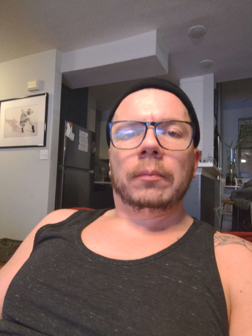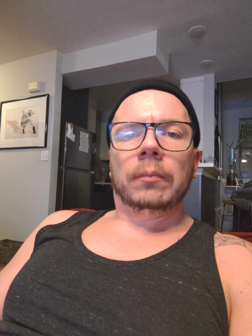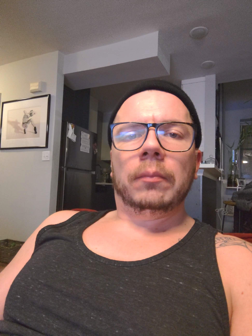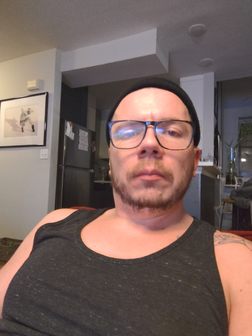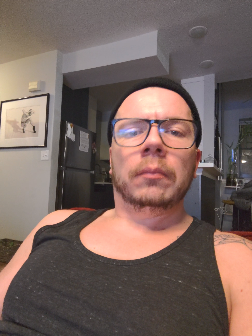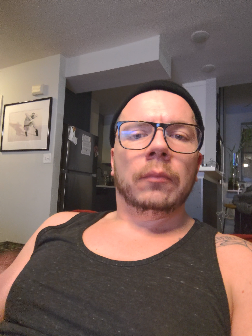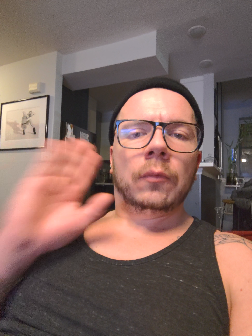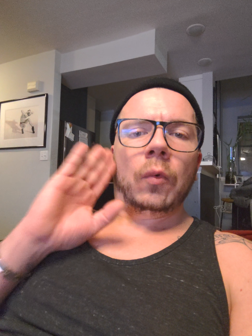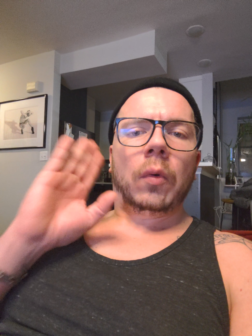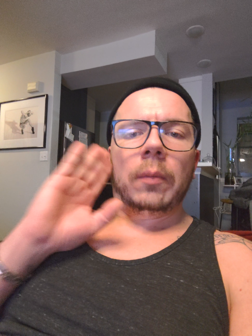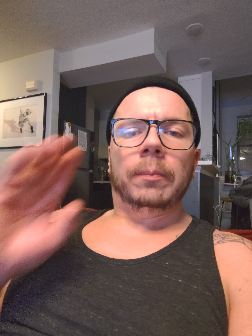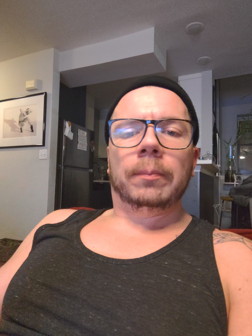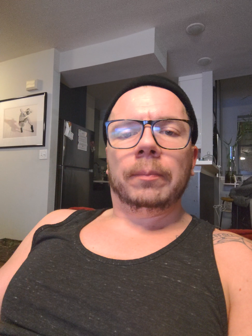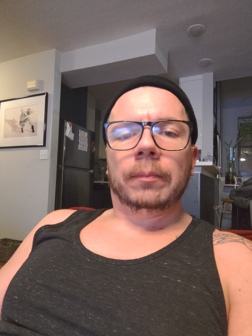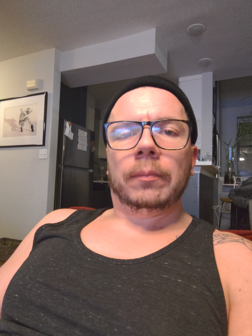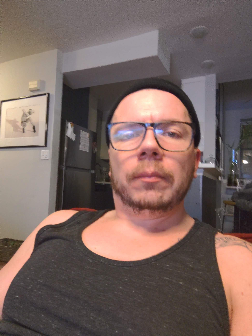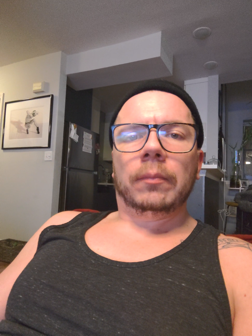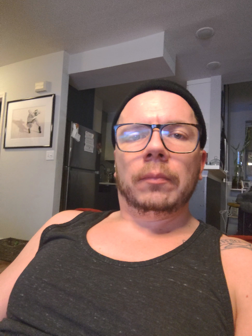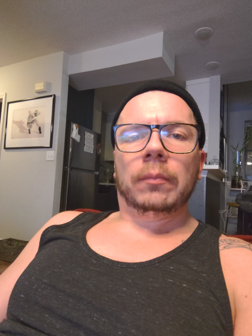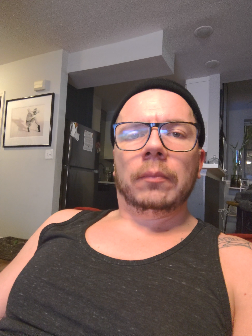dog